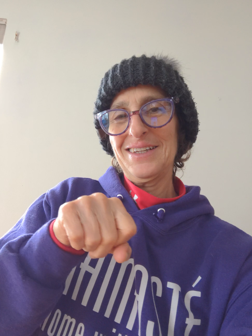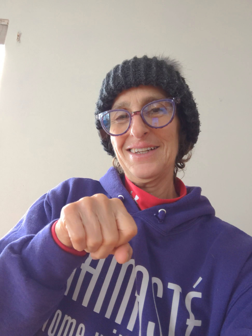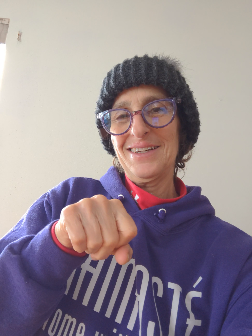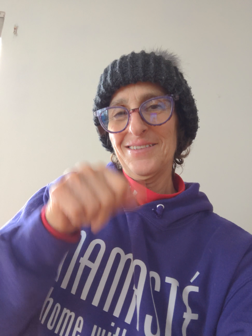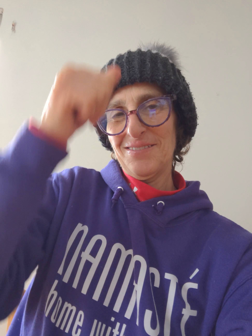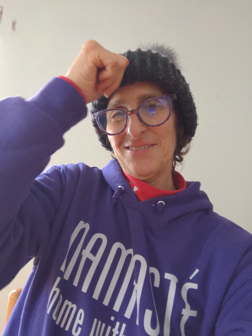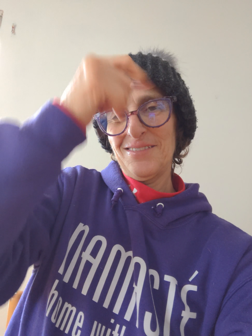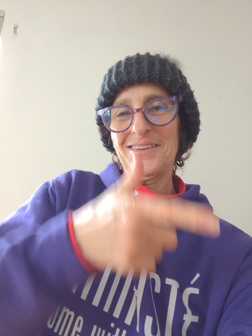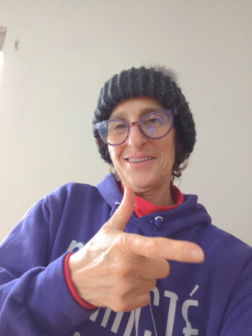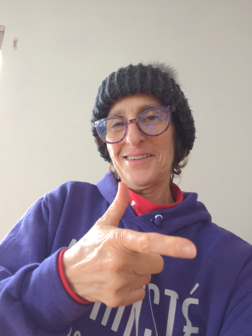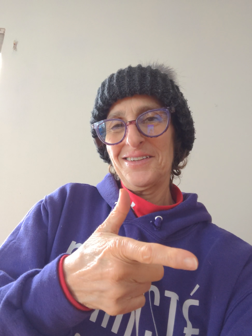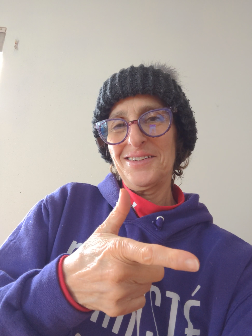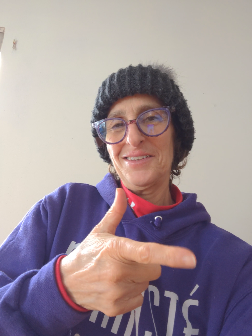brother